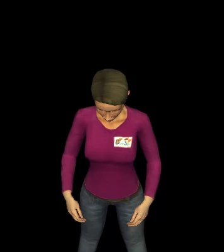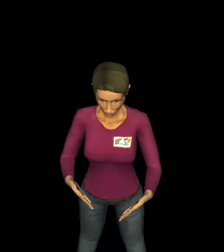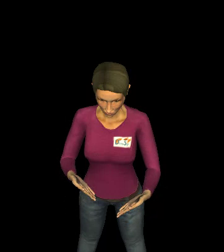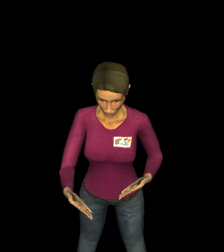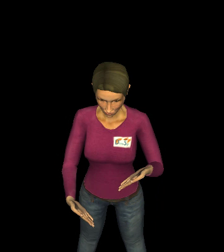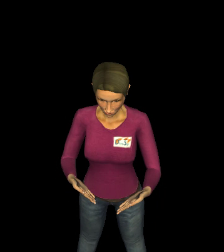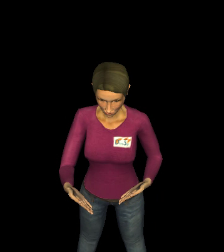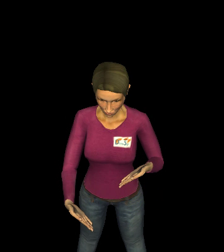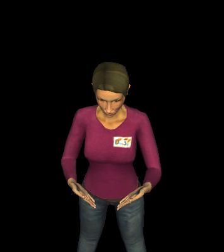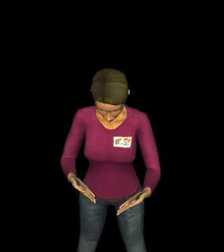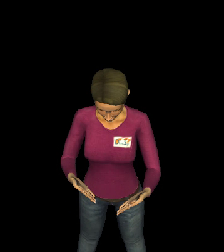يبادل